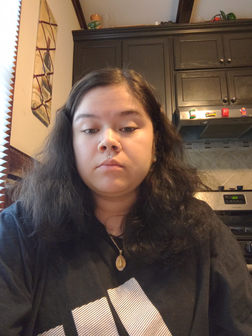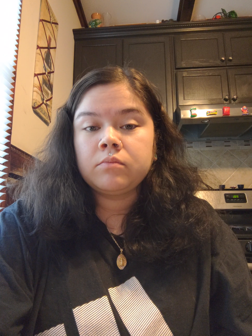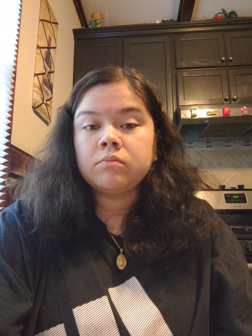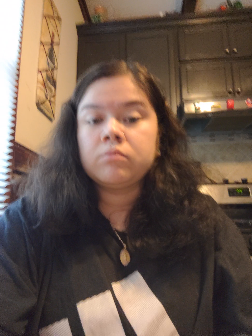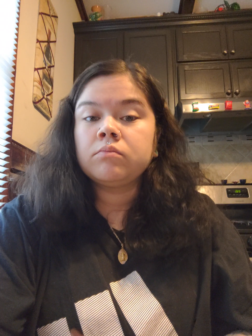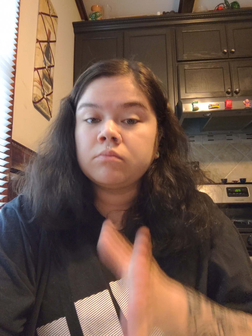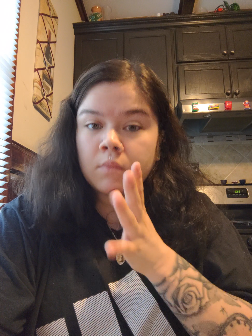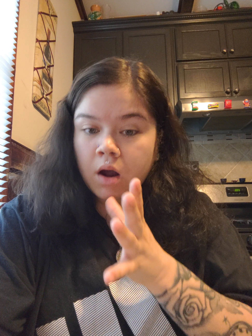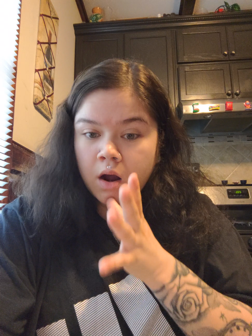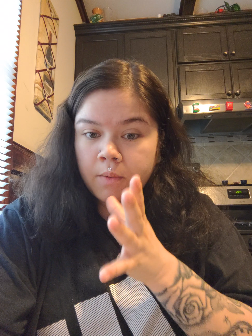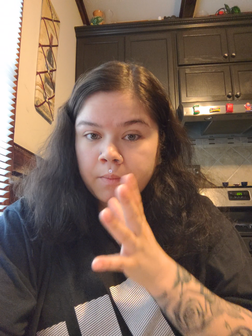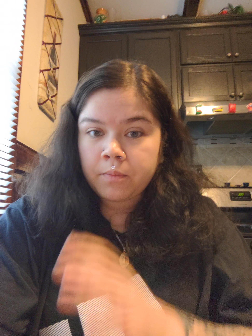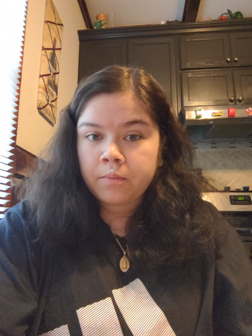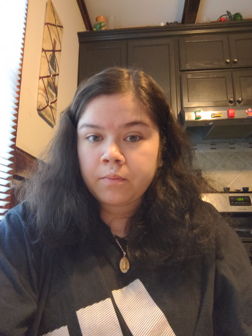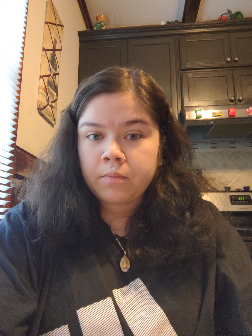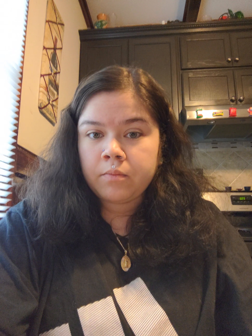better